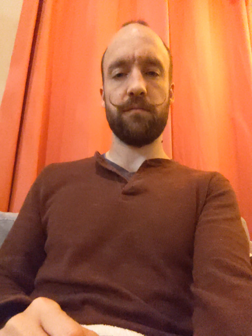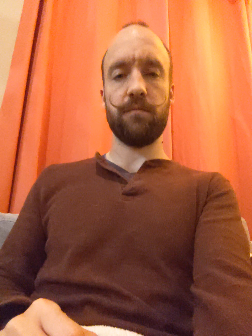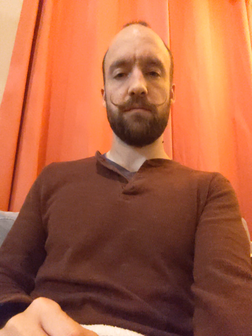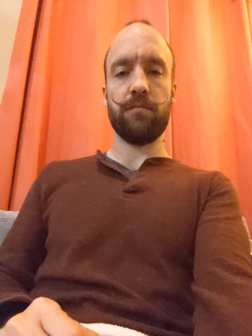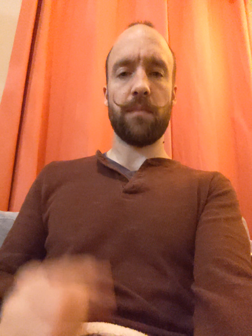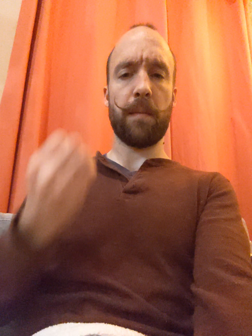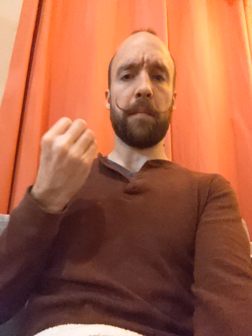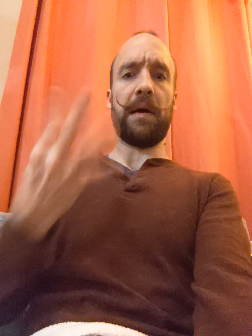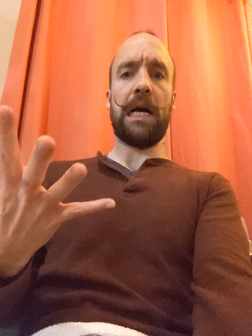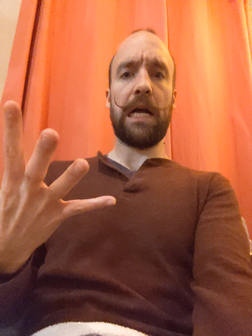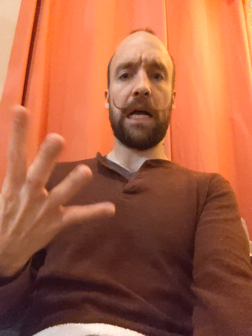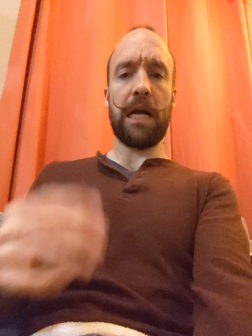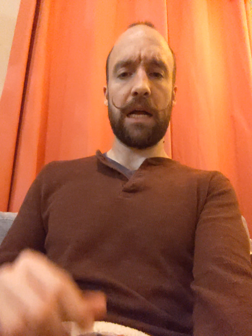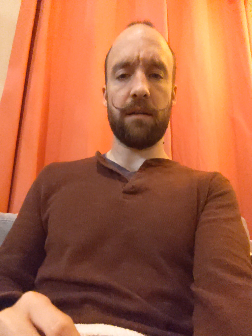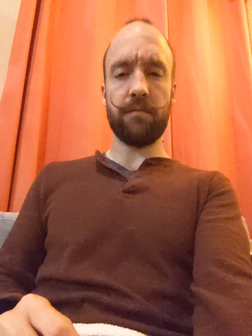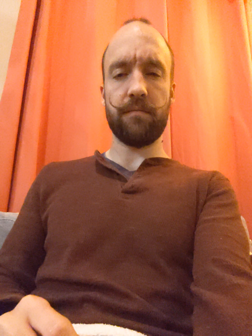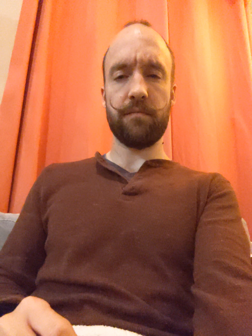many